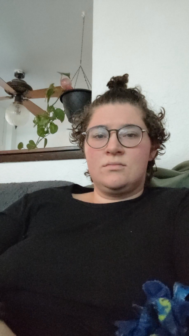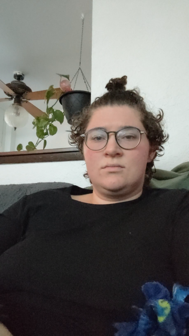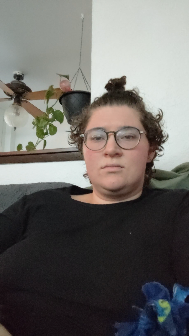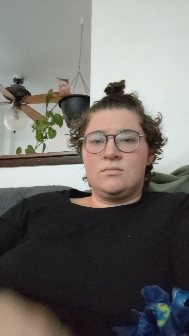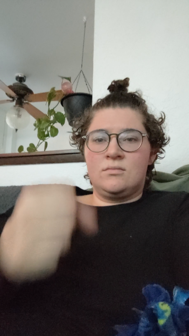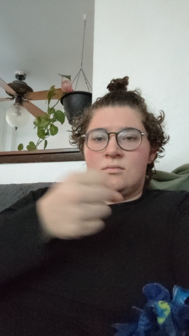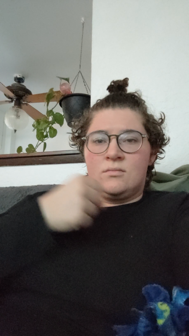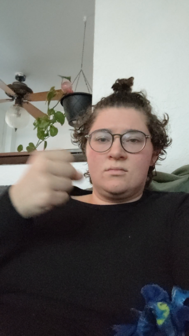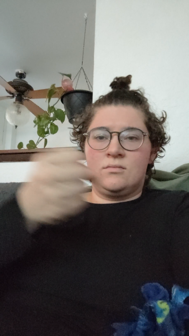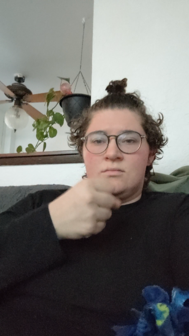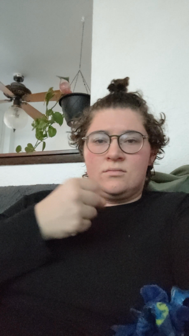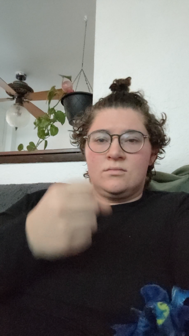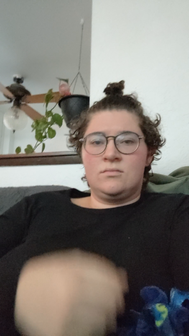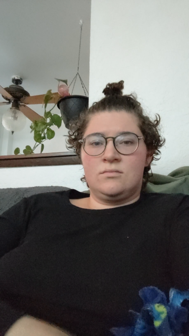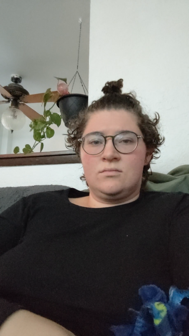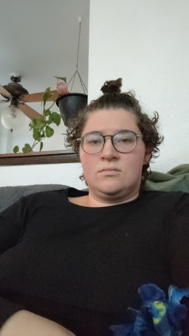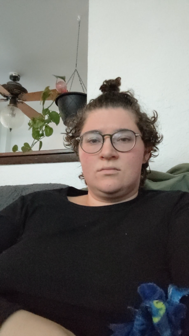coffee